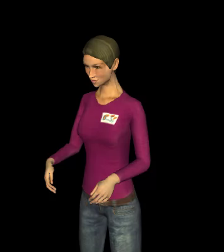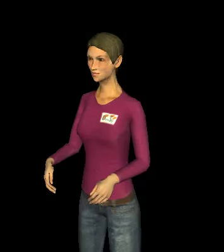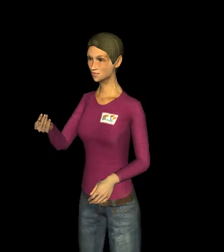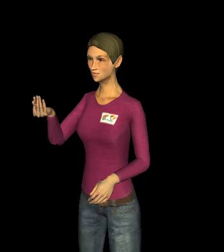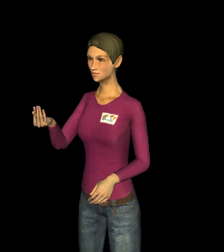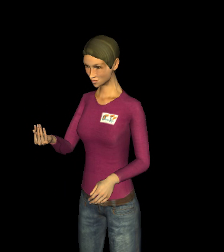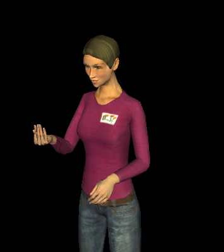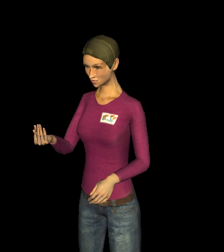طفل